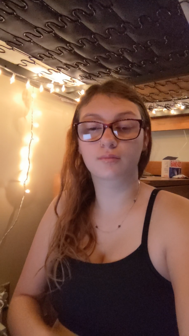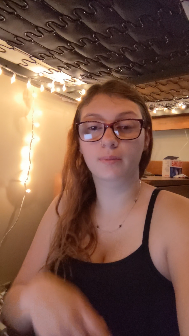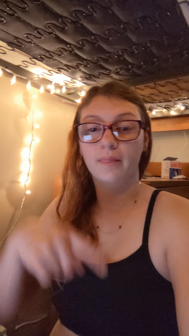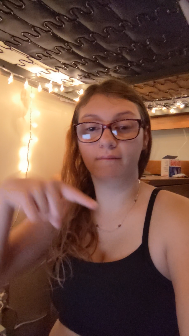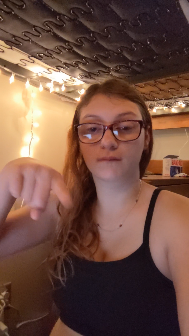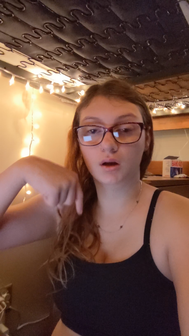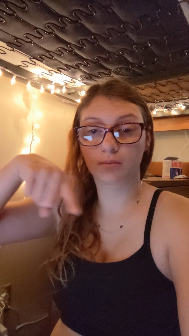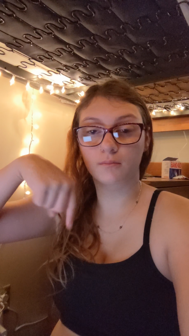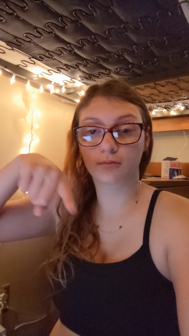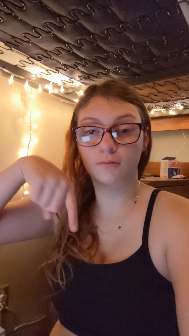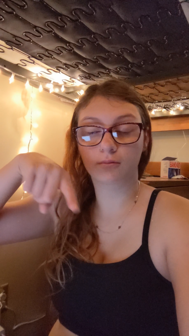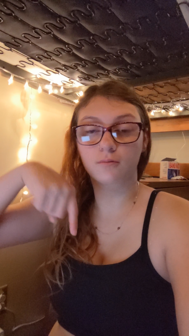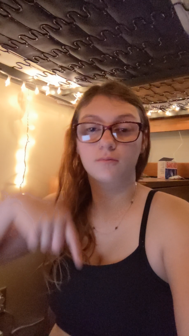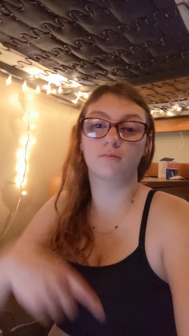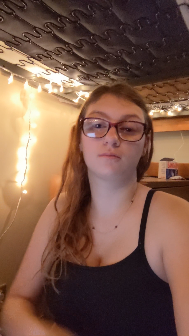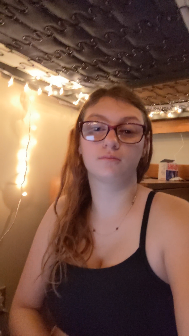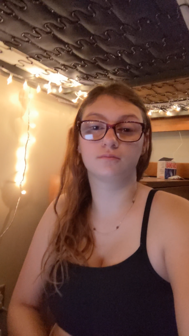flip-flop